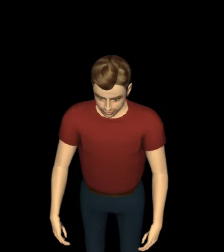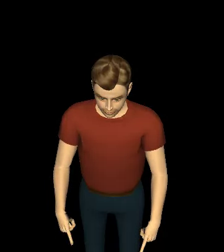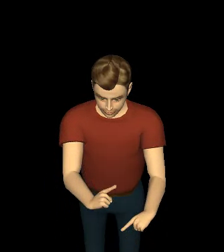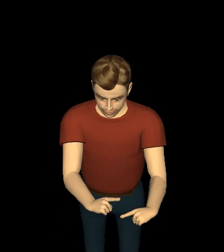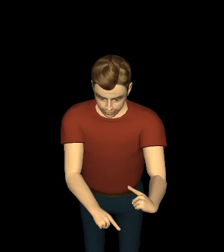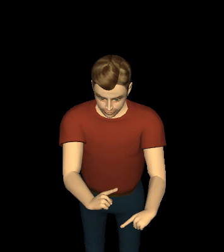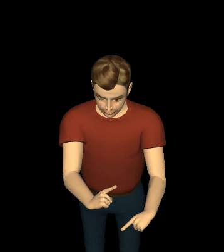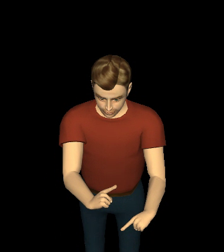هدايا